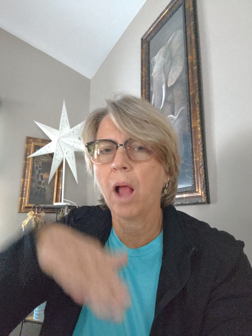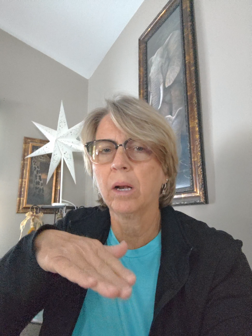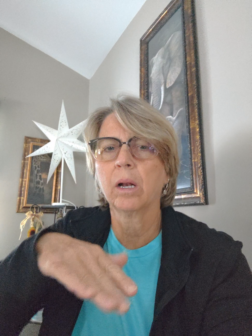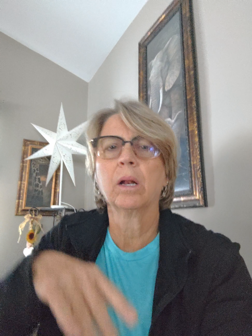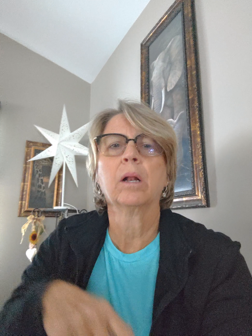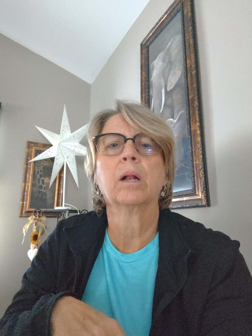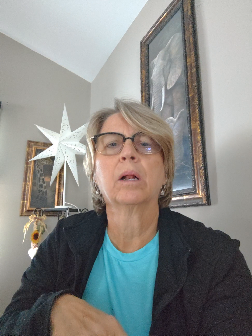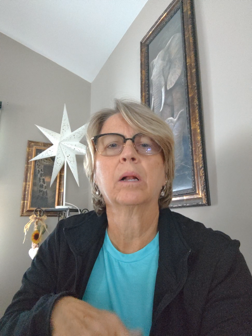on